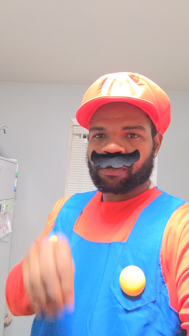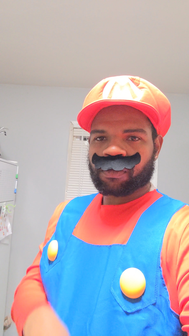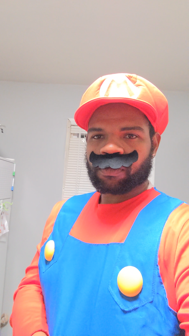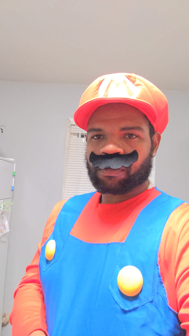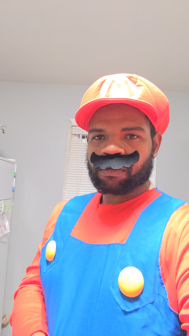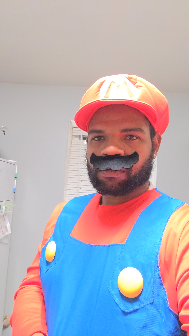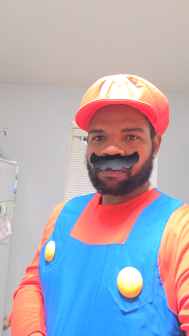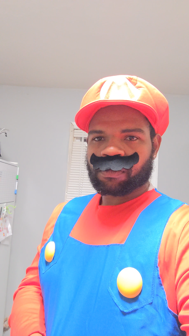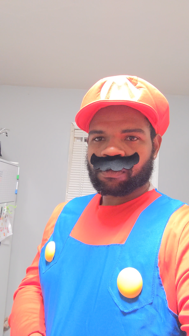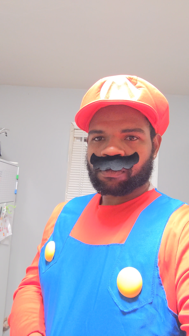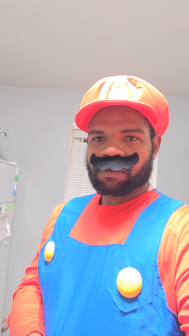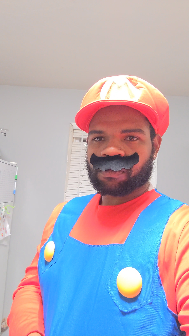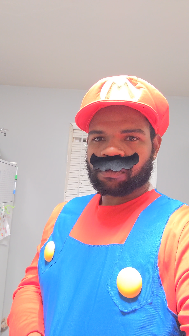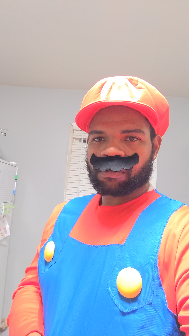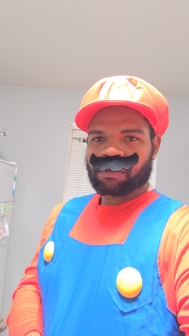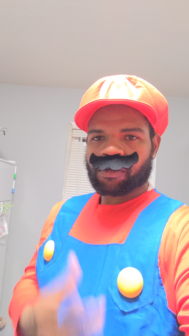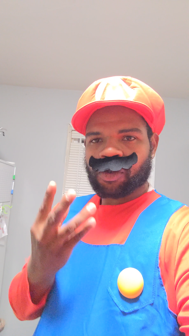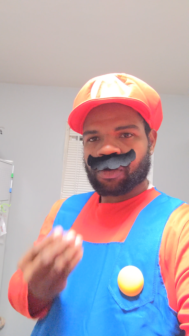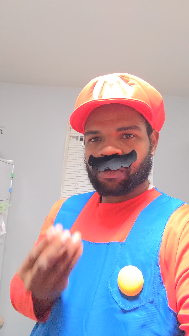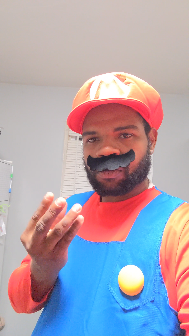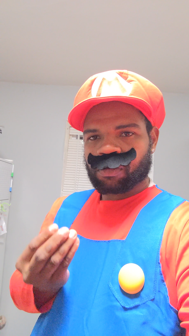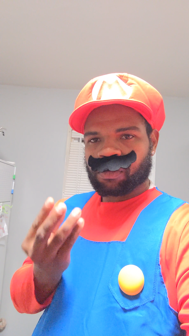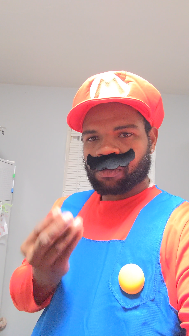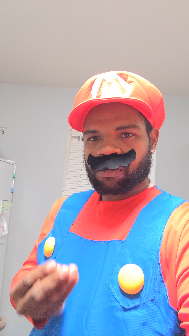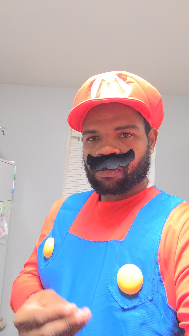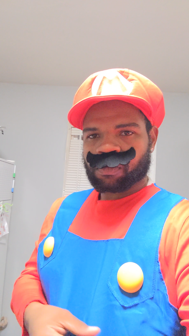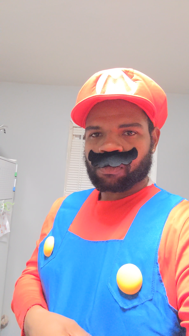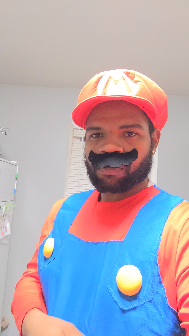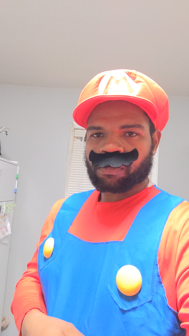gentle